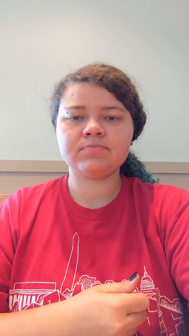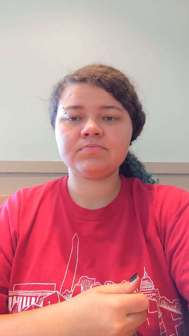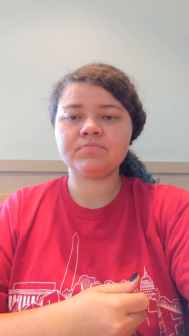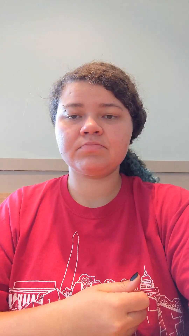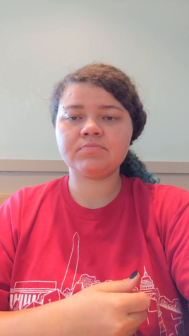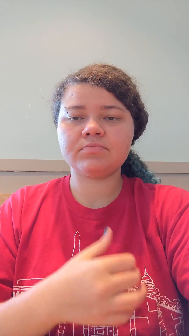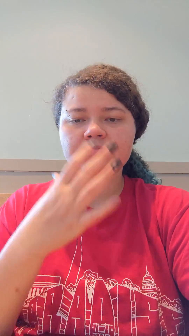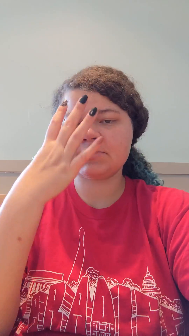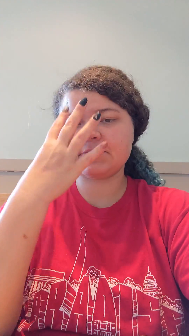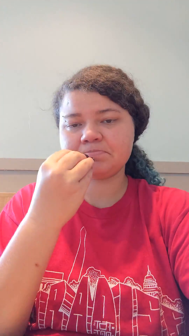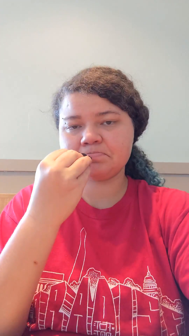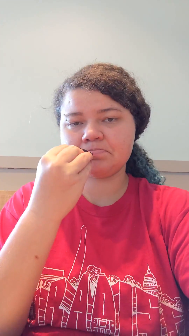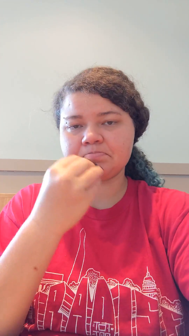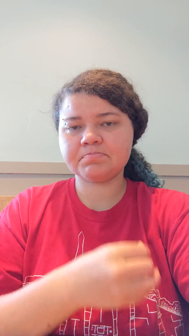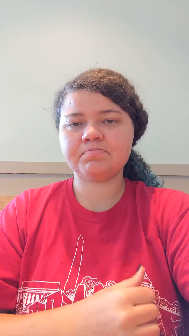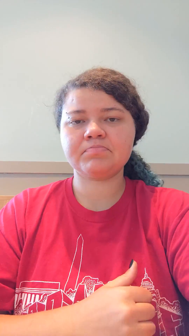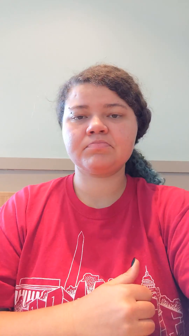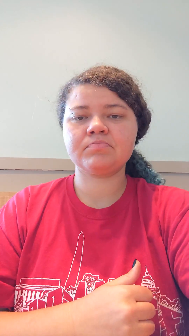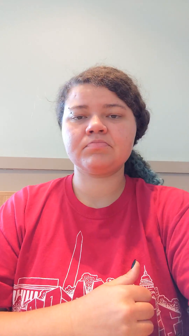asleep